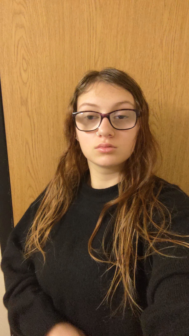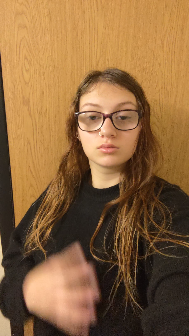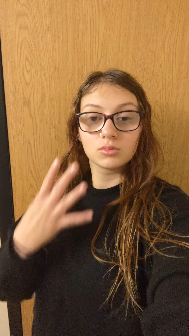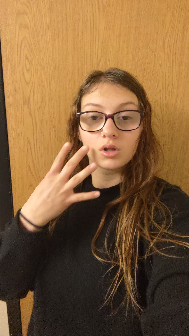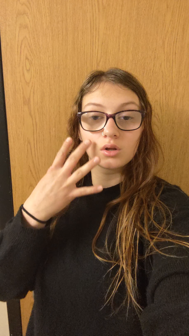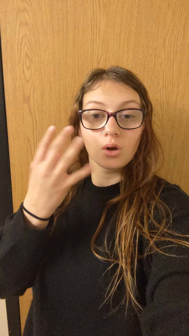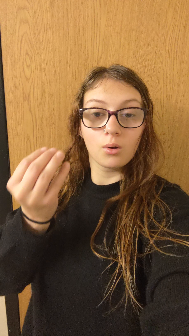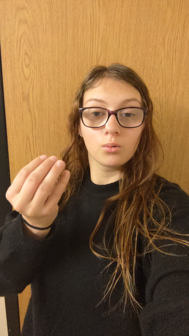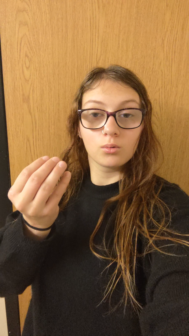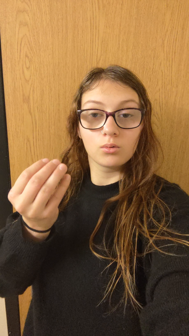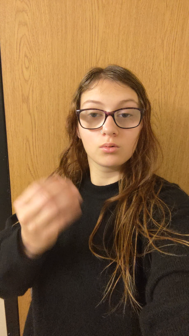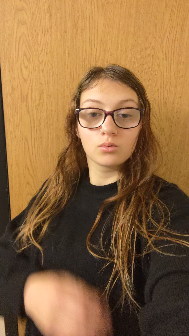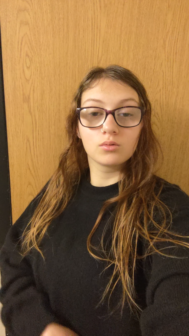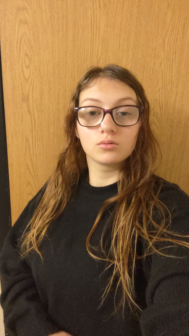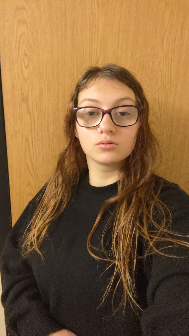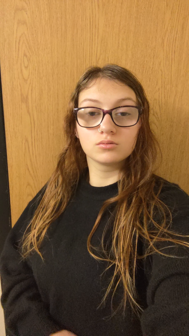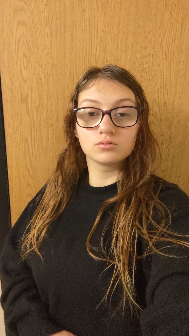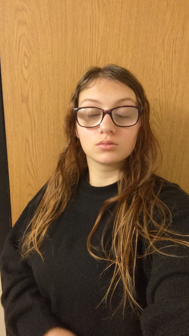got to